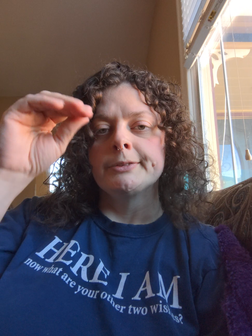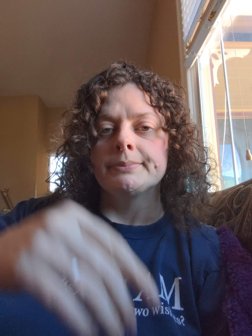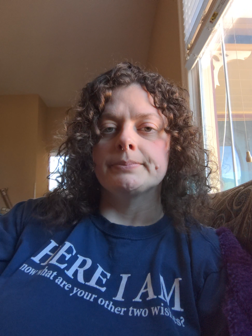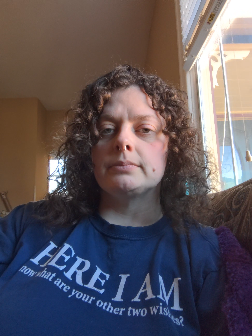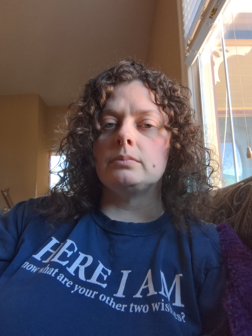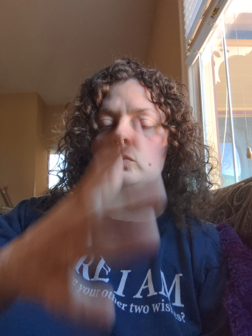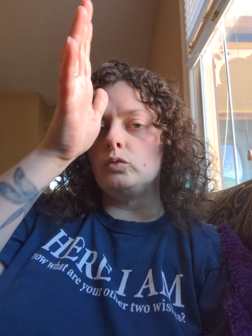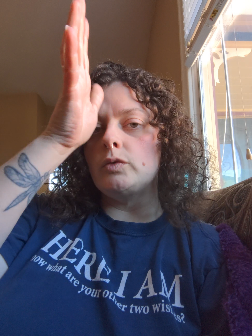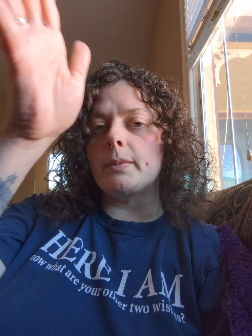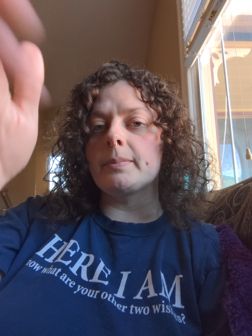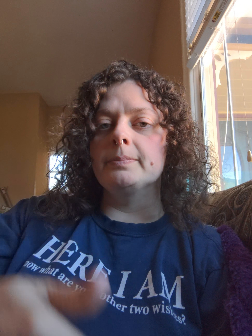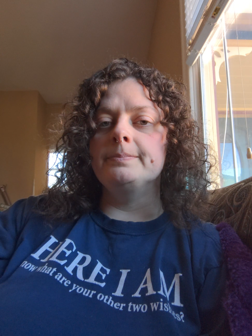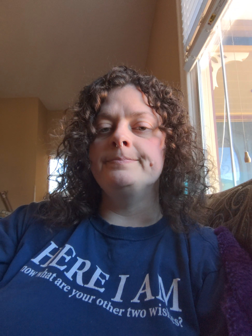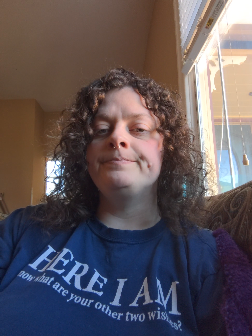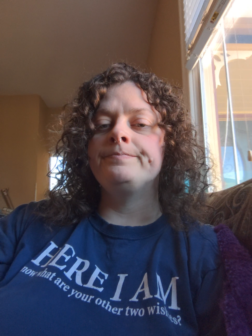grandpa